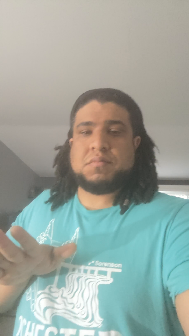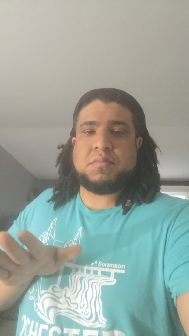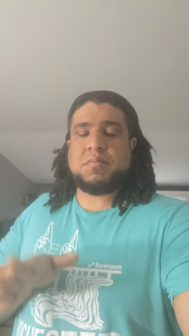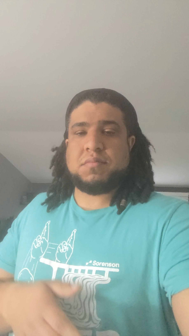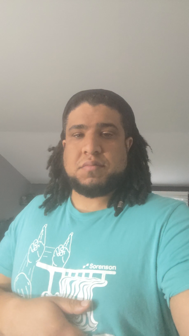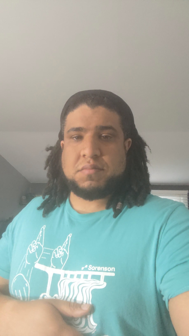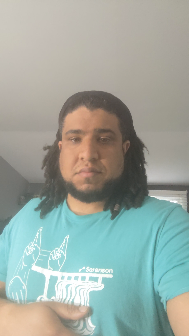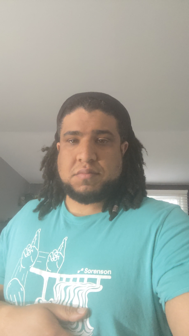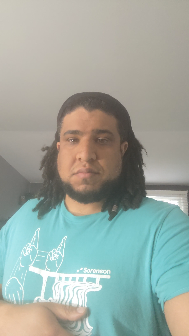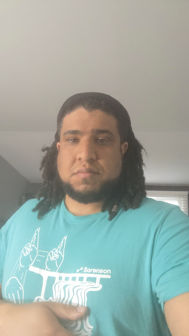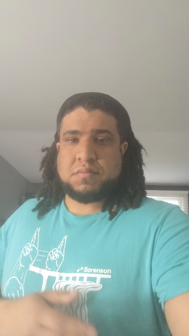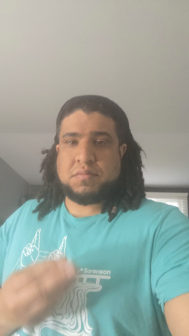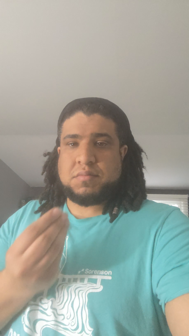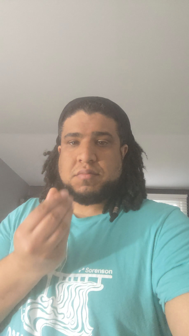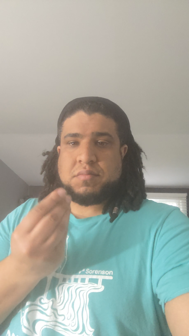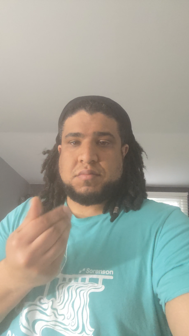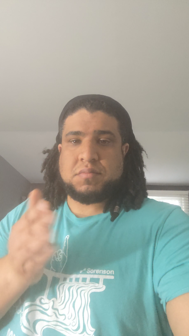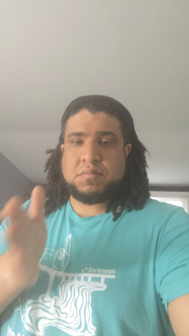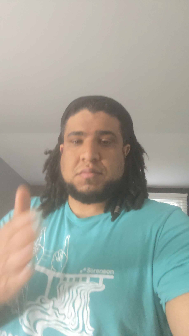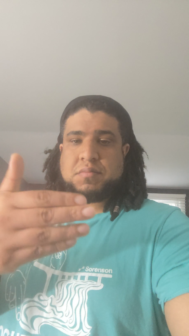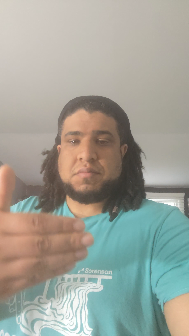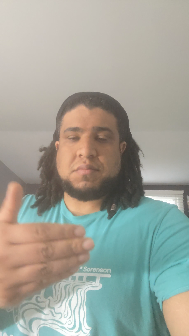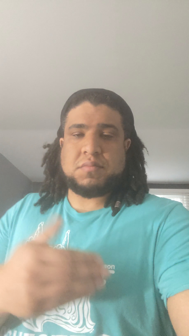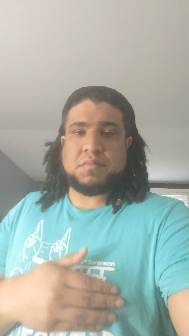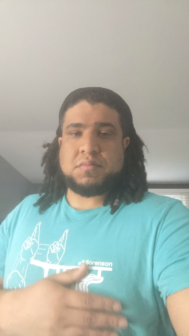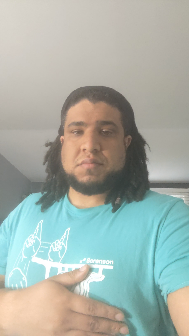sandbox